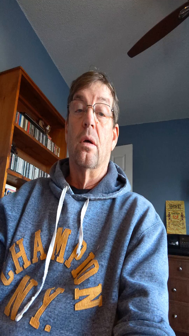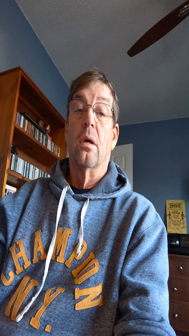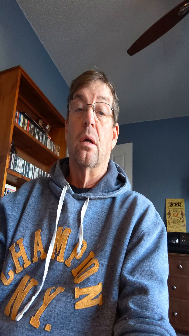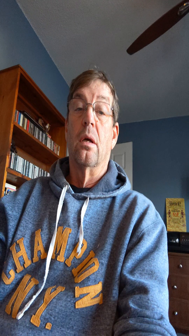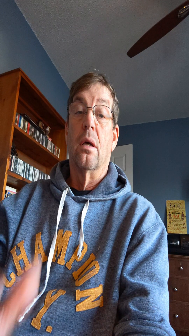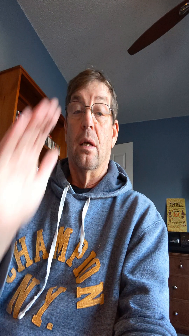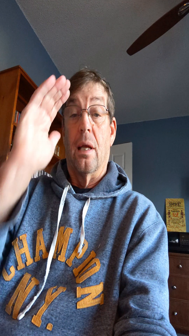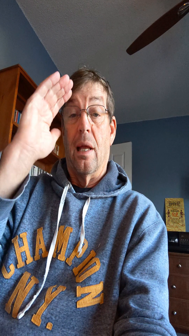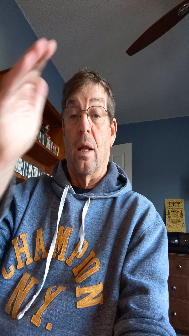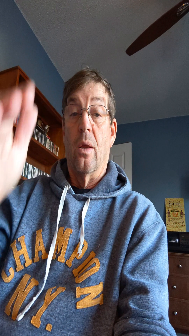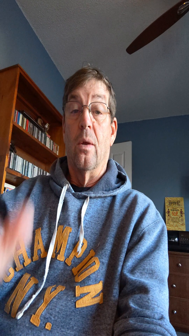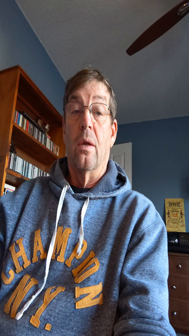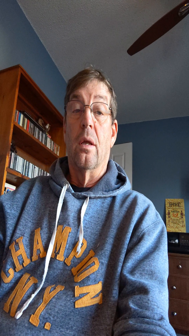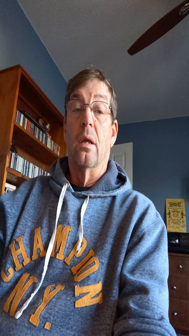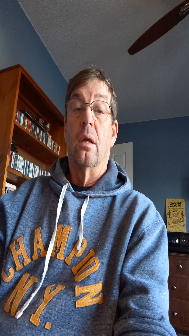hello